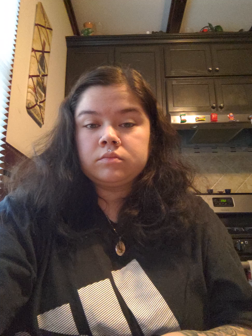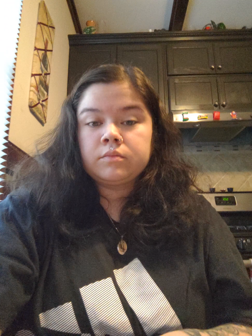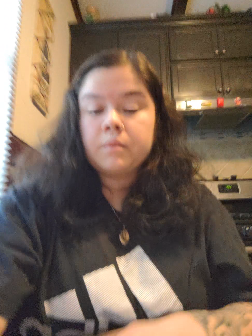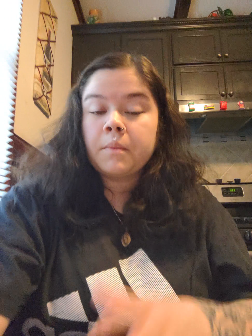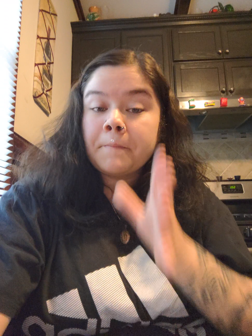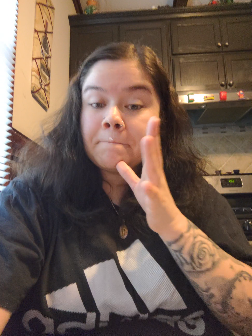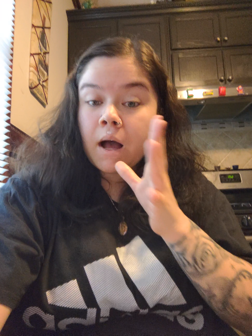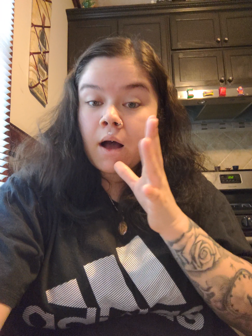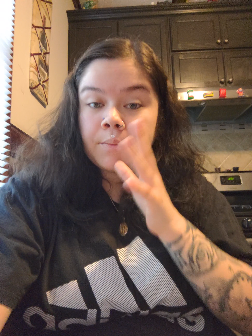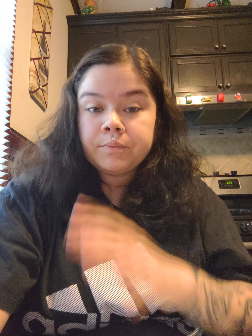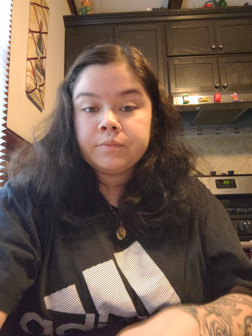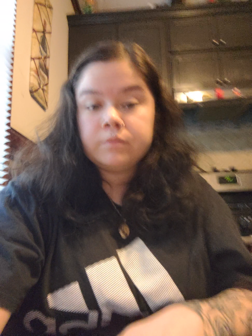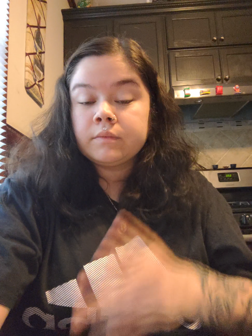mom